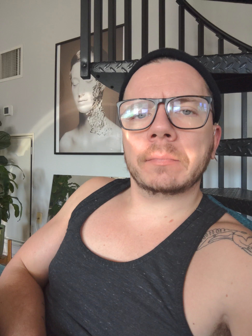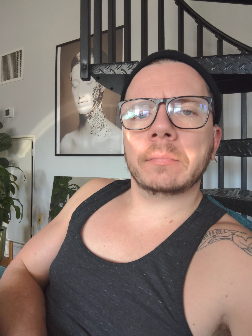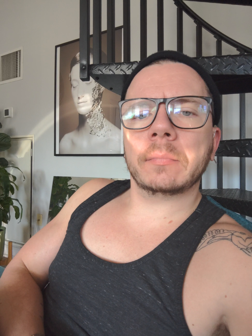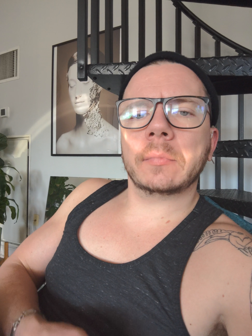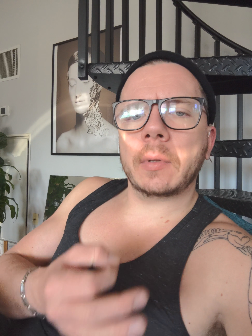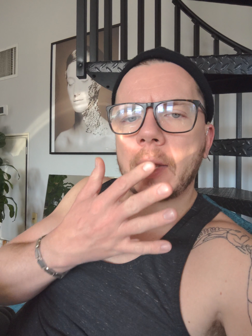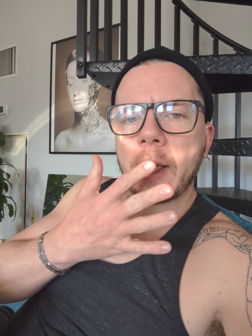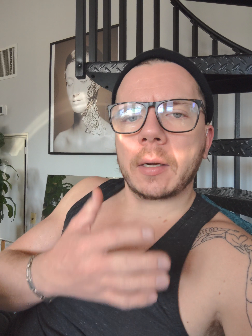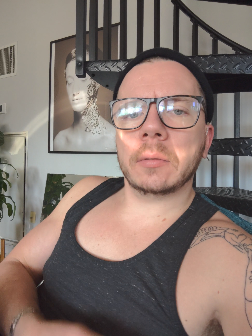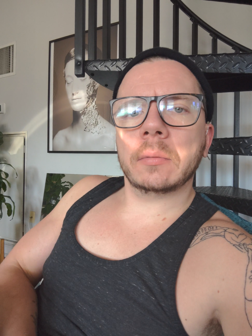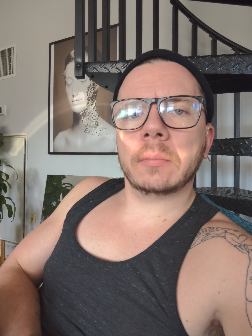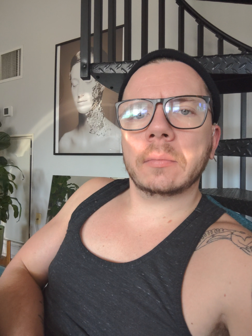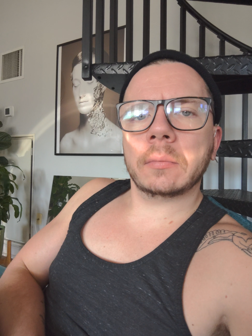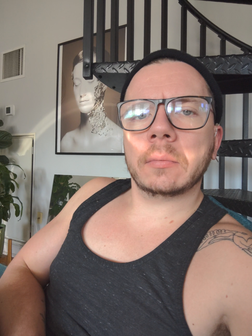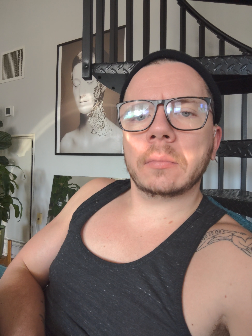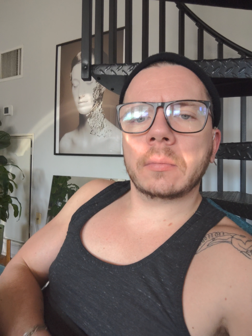snack